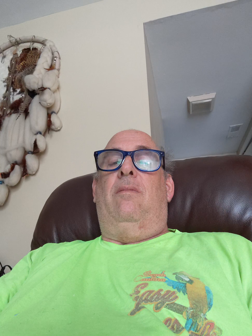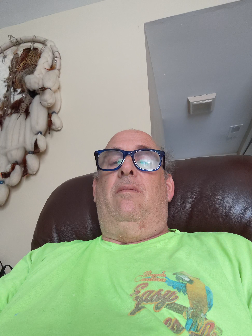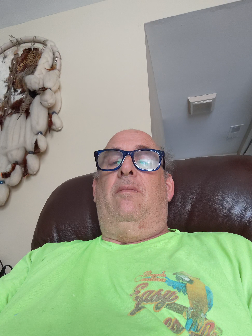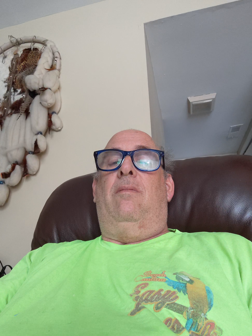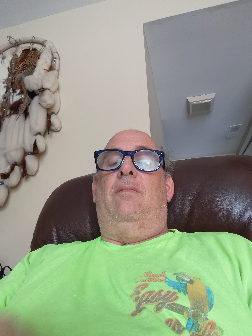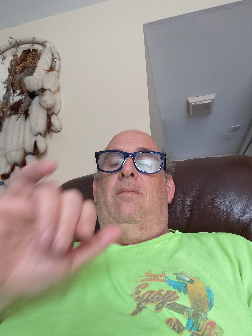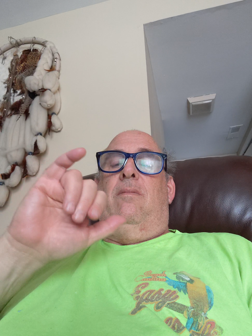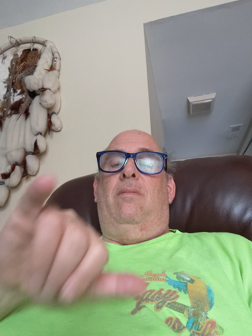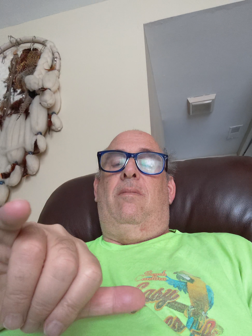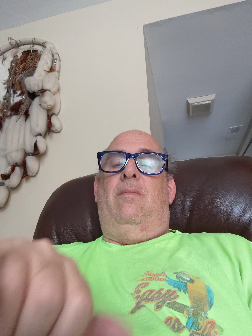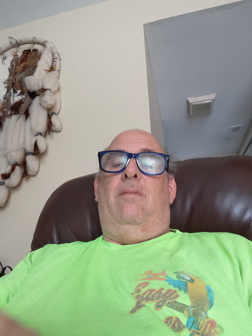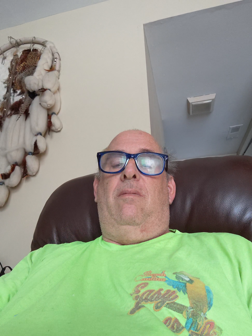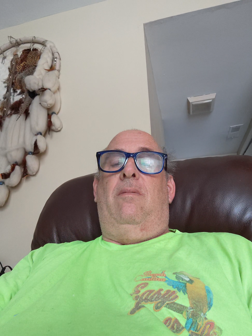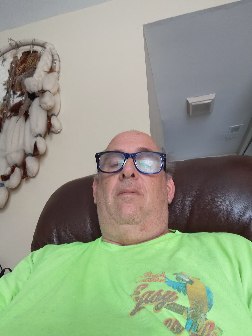that